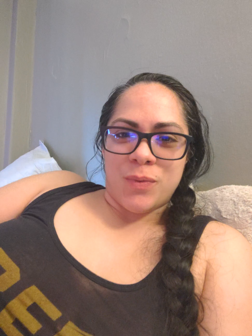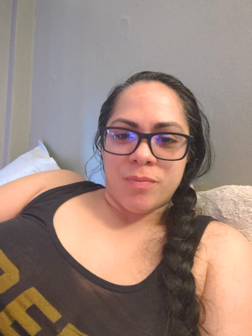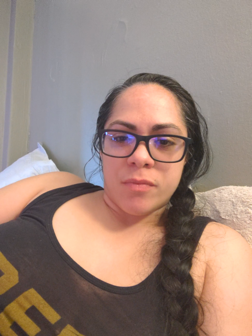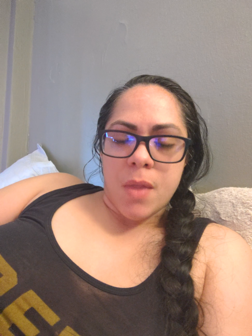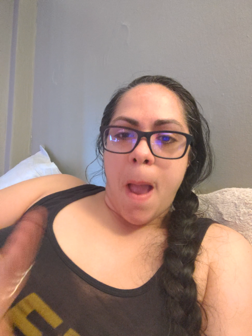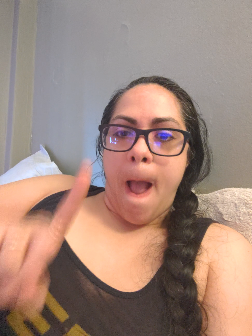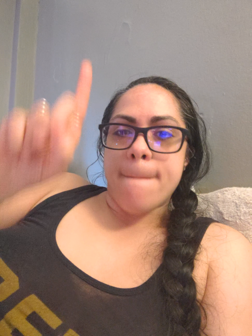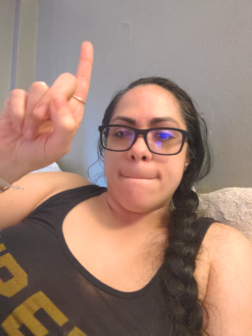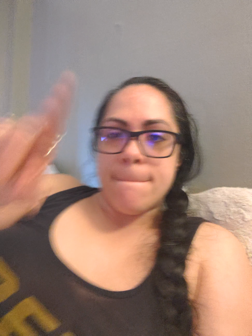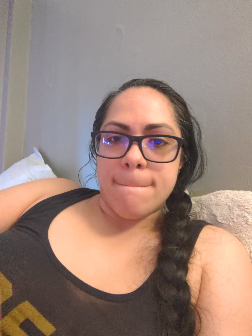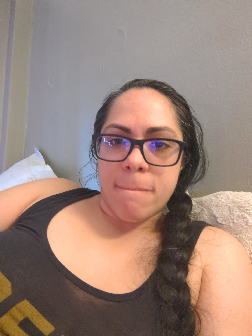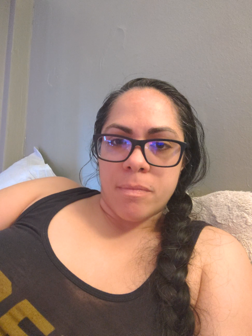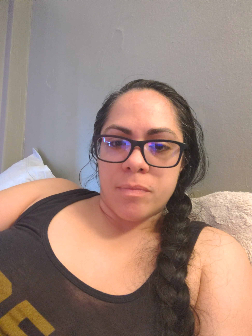up